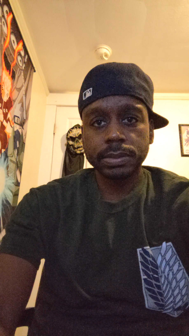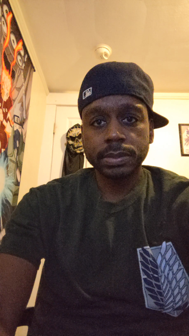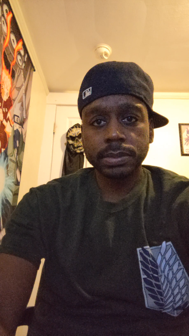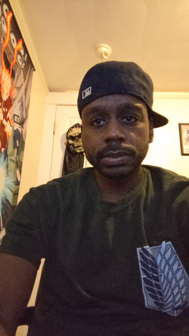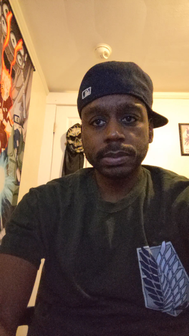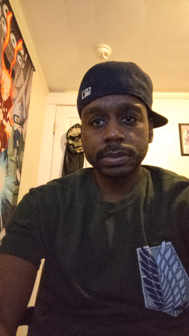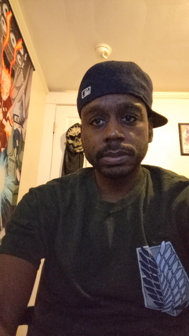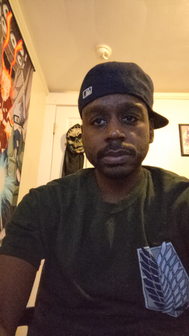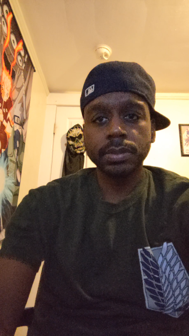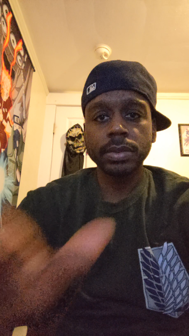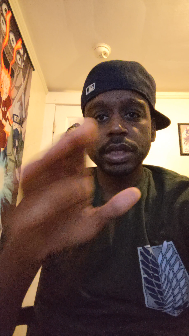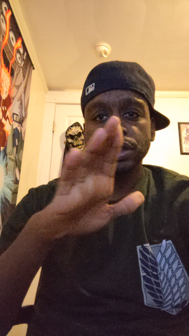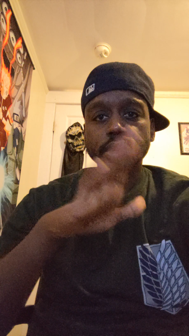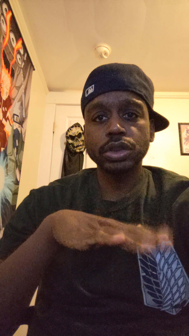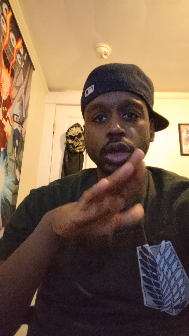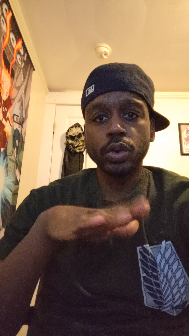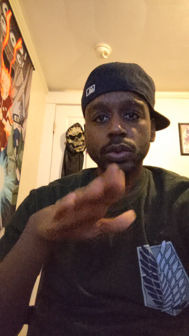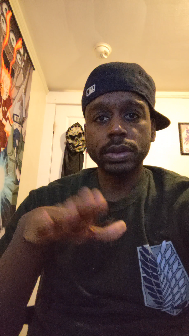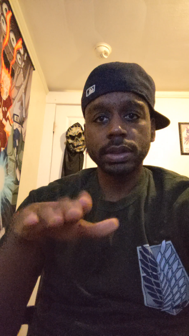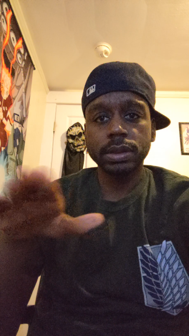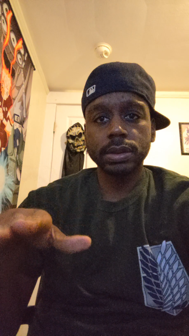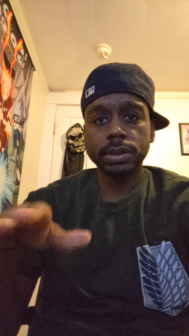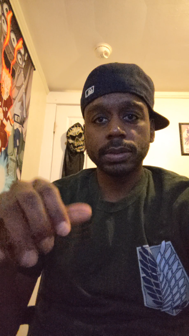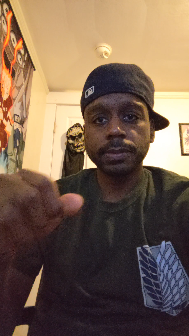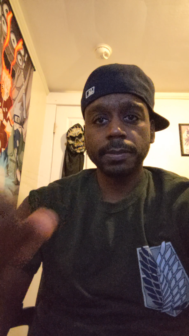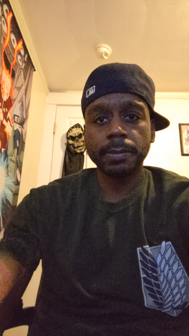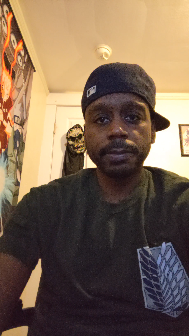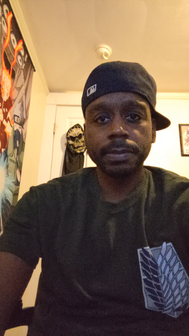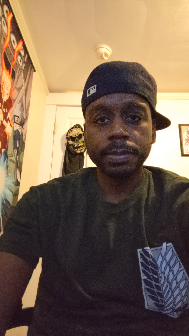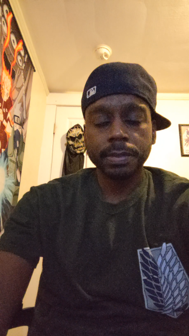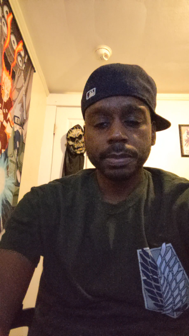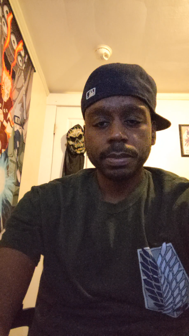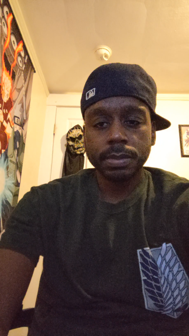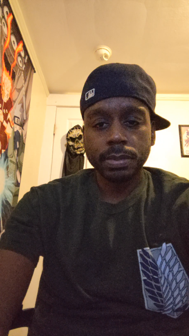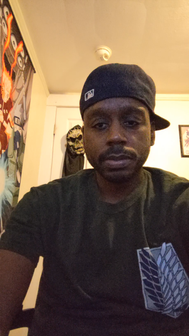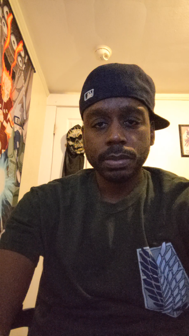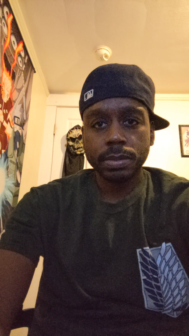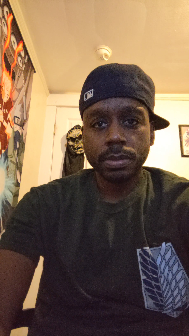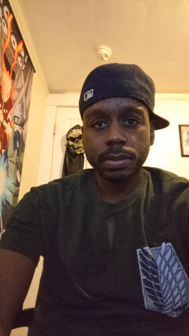children